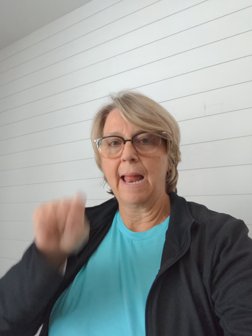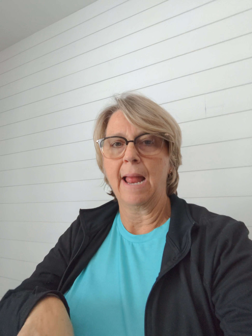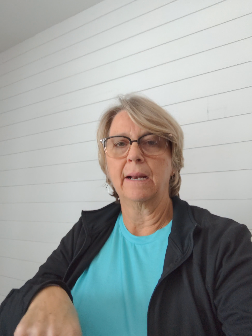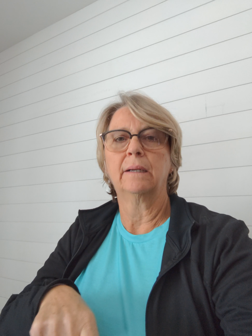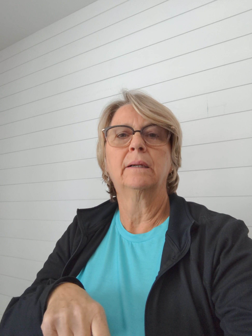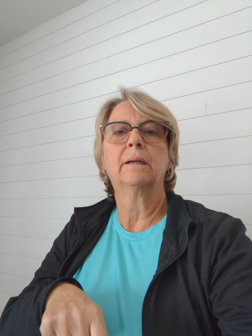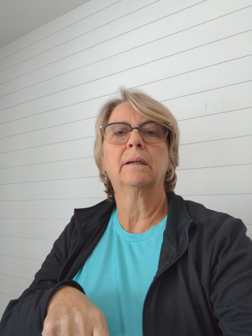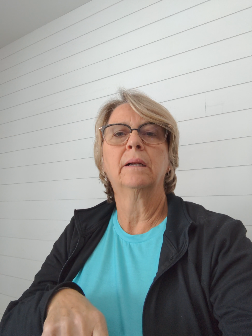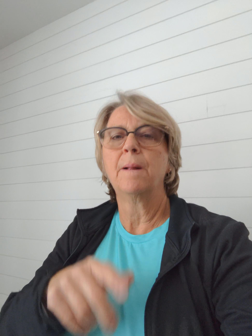can